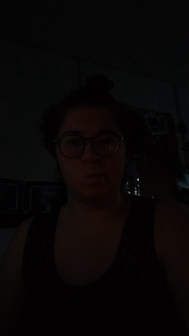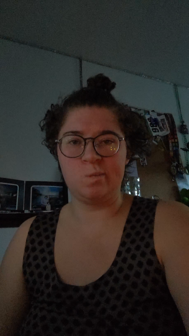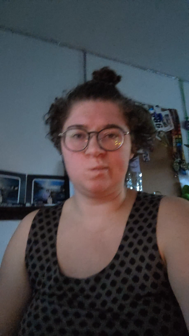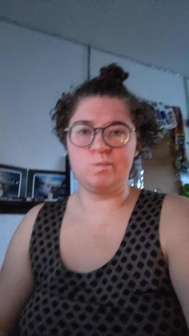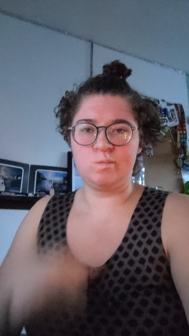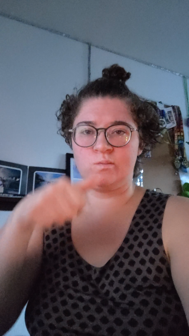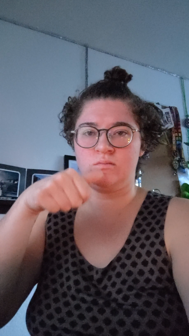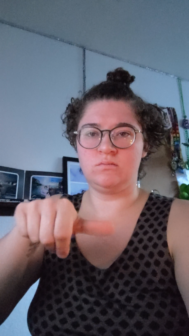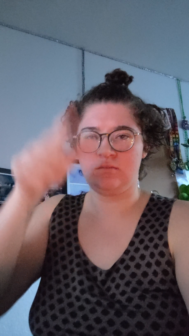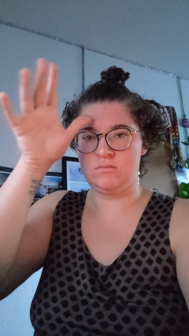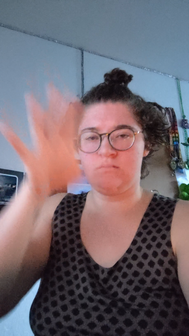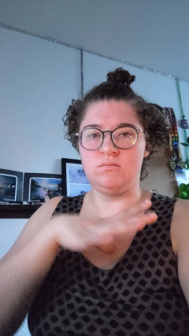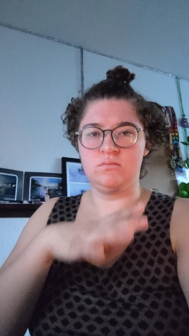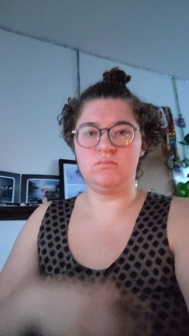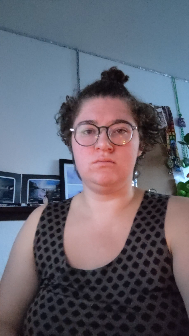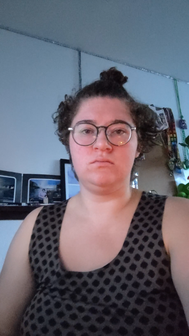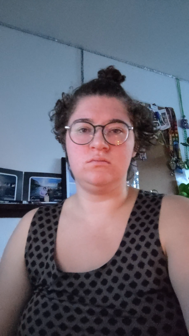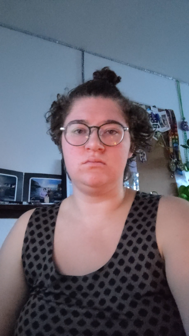mailman